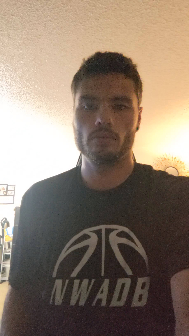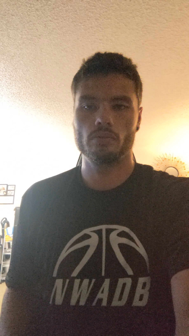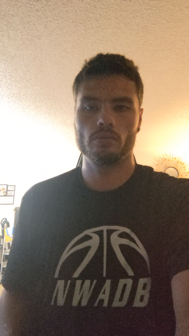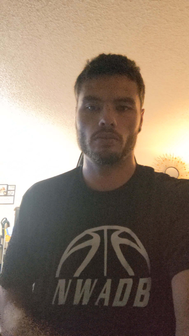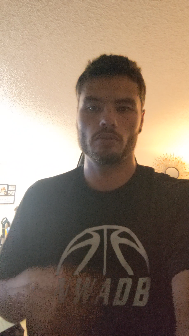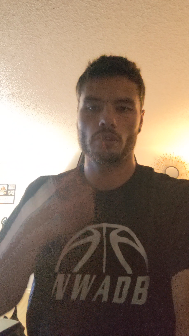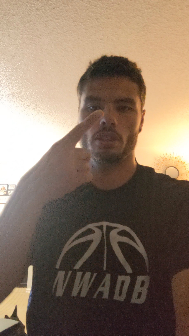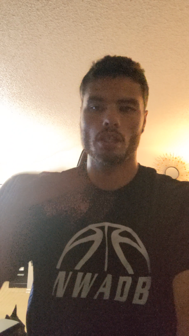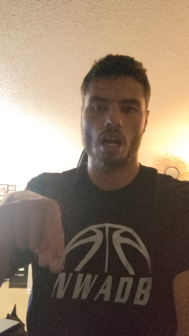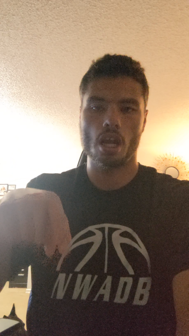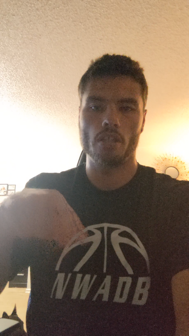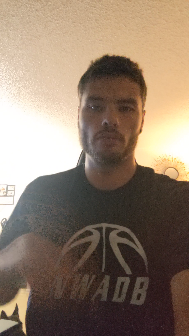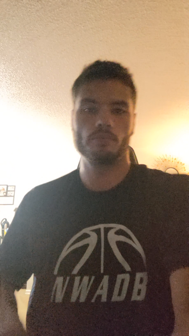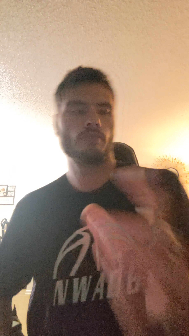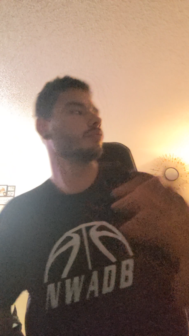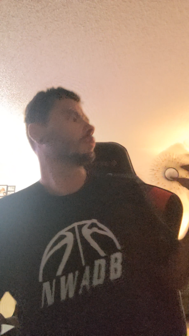cut